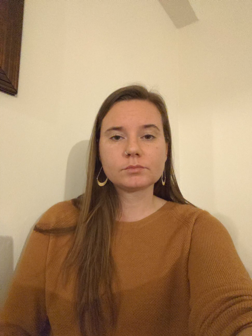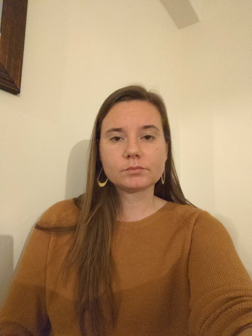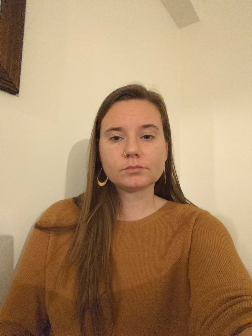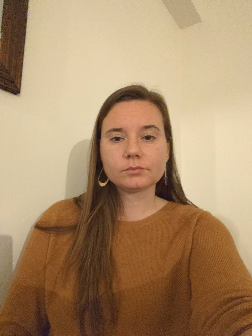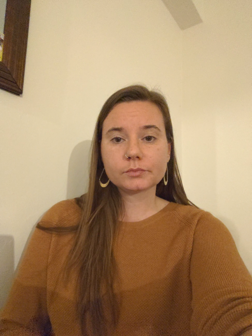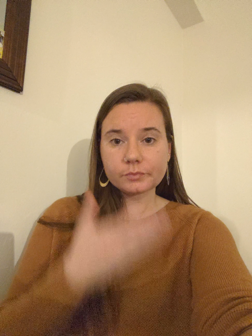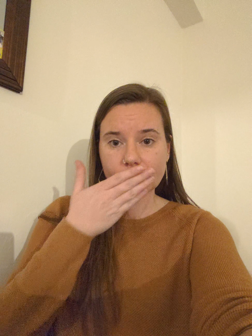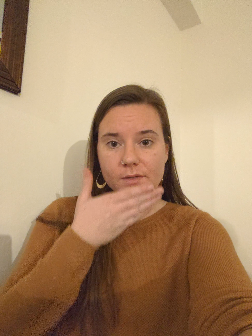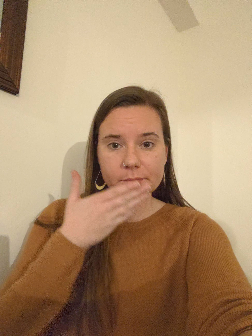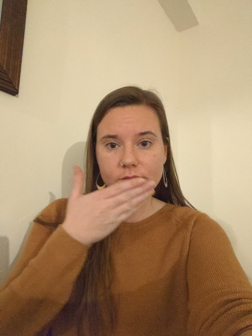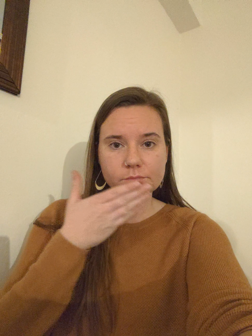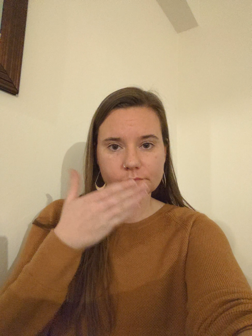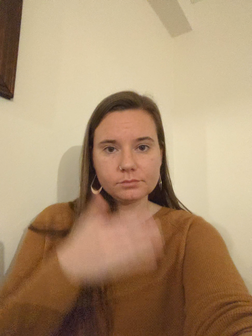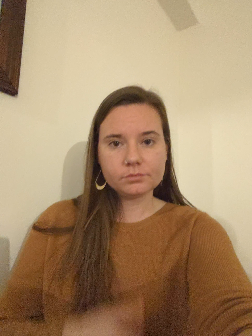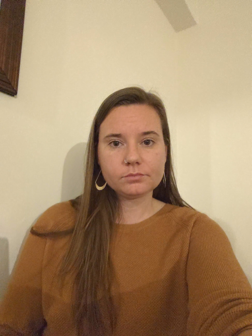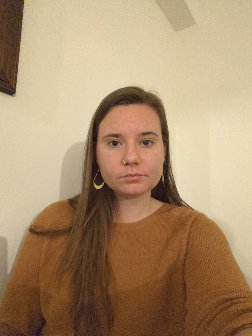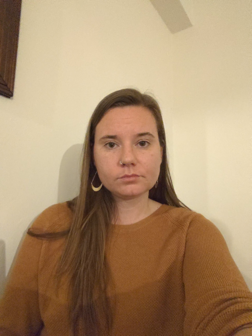napkin